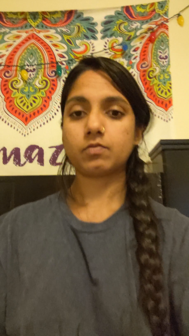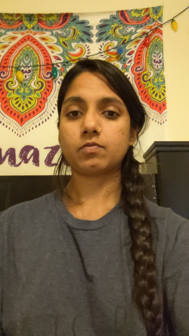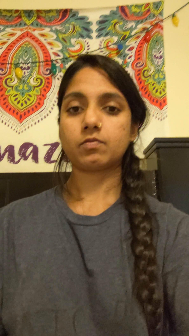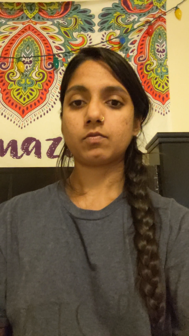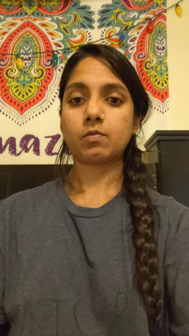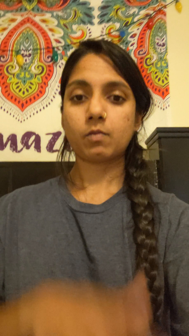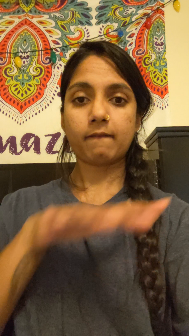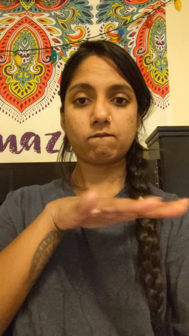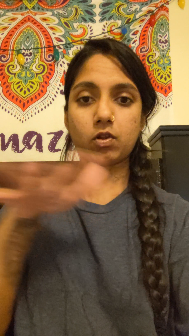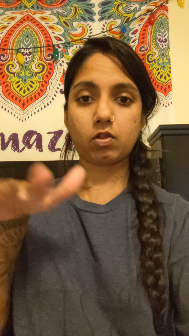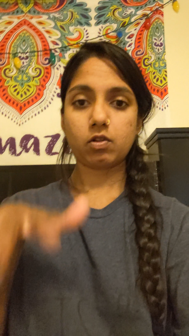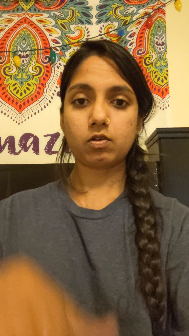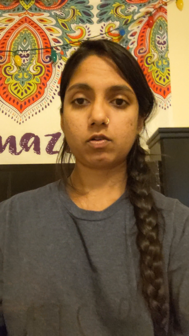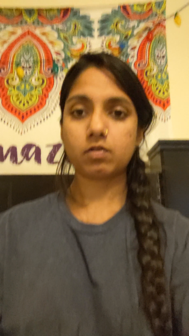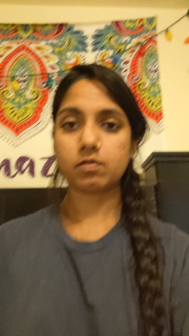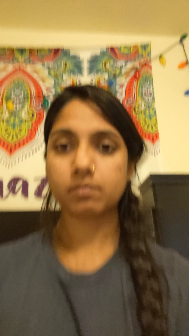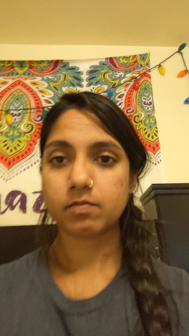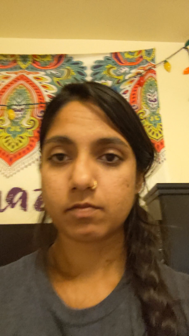full